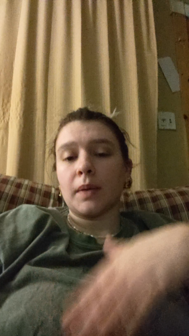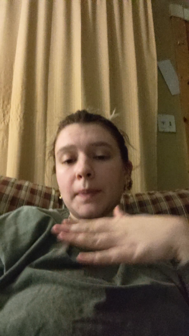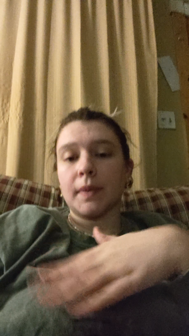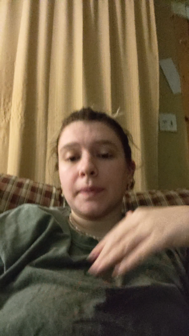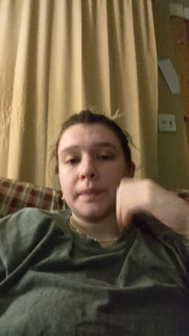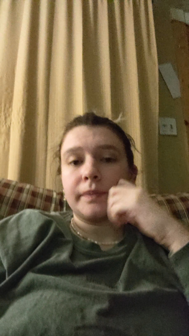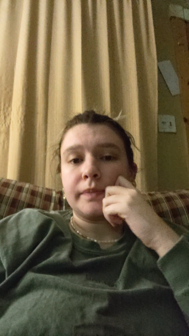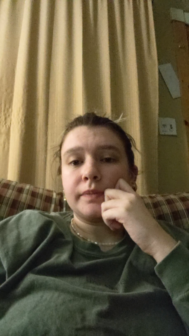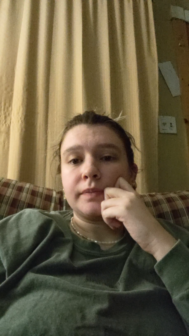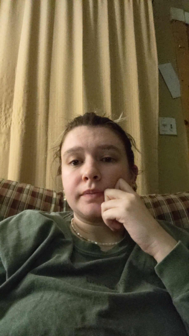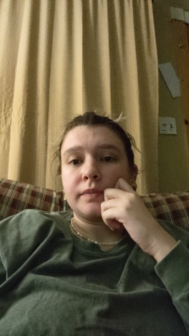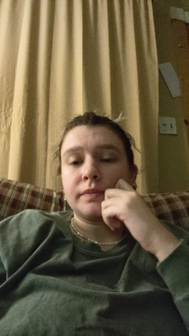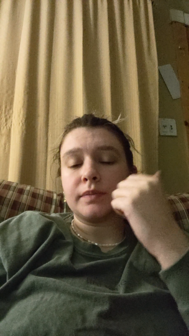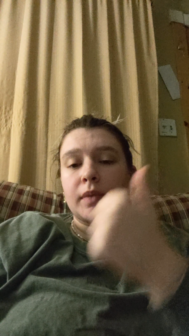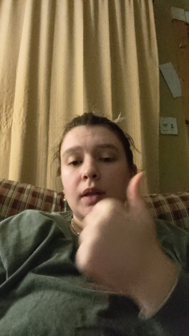help